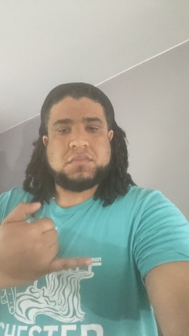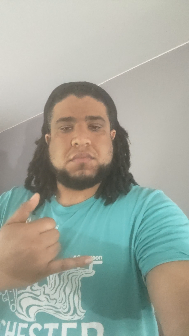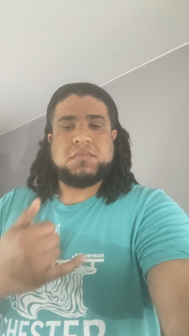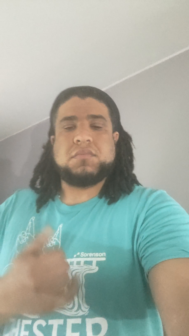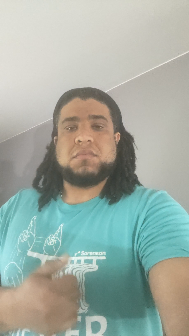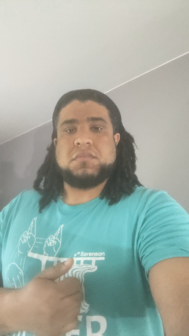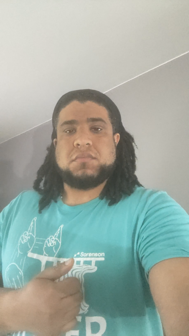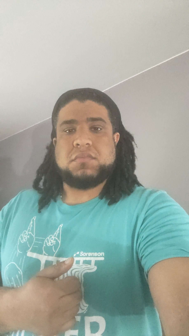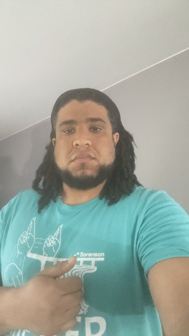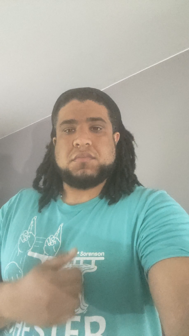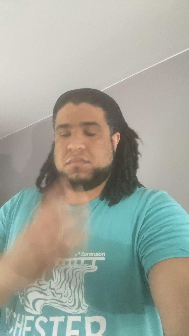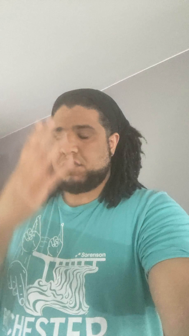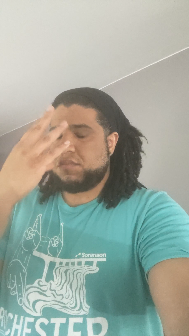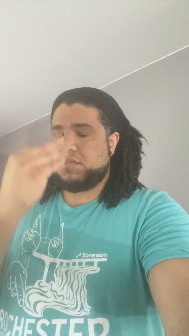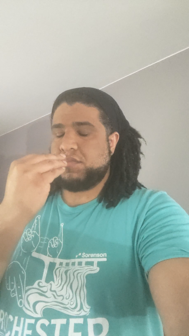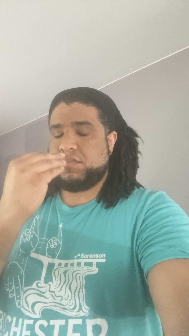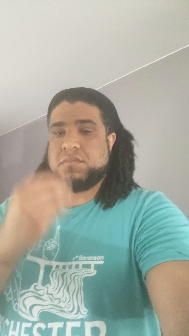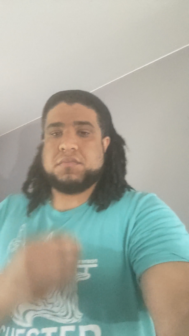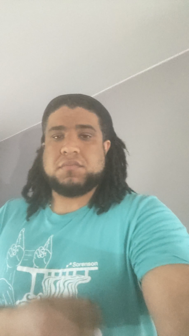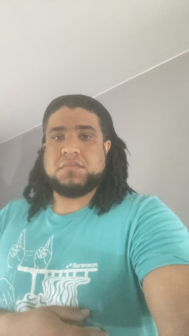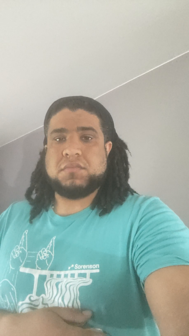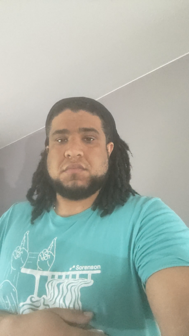asleep